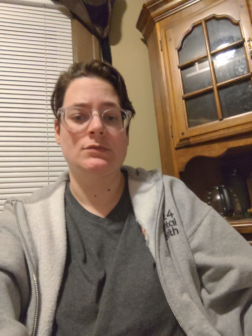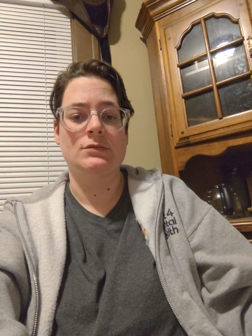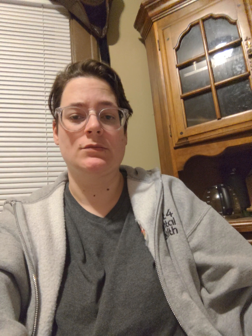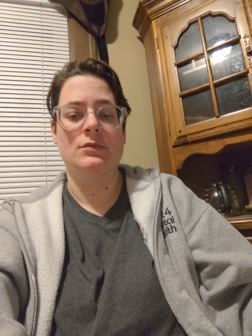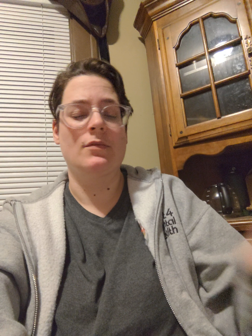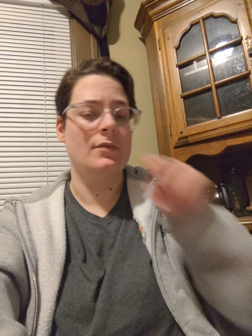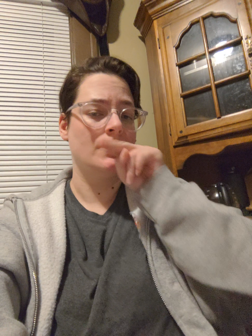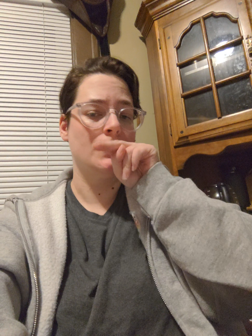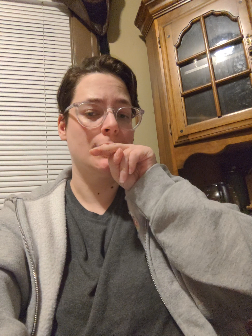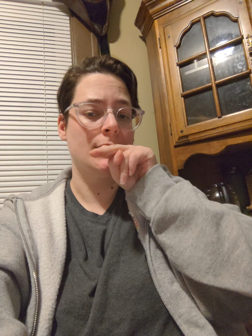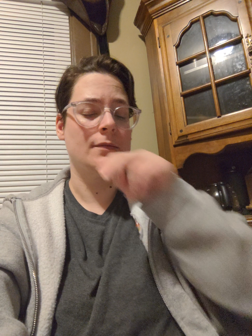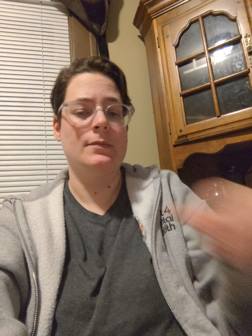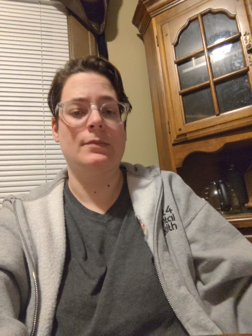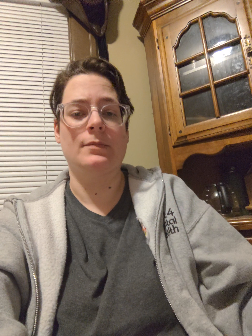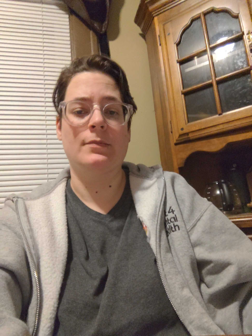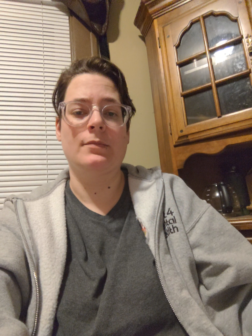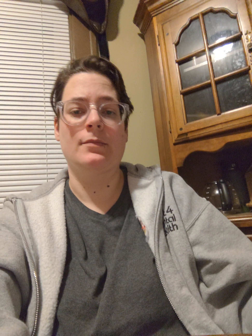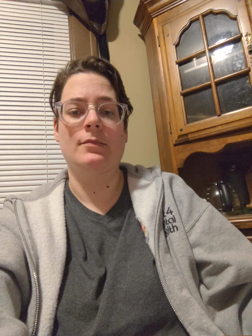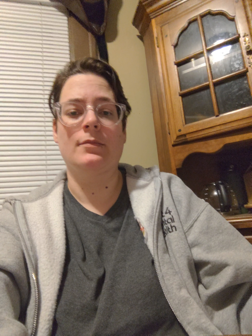tongue